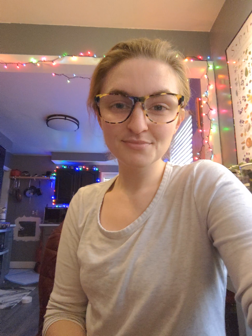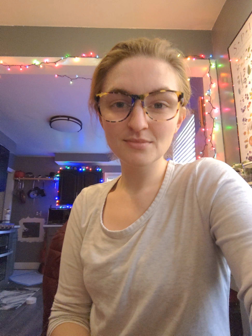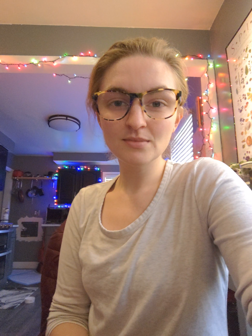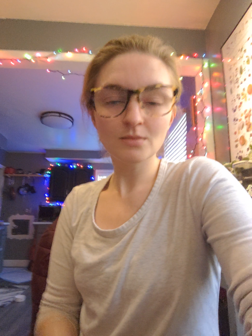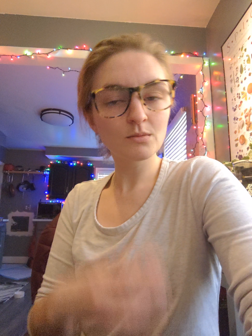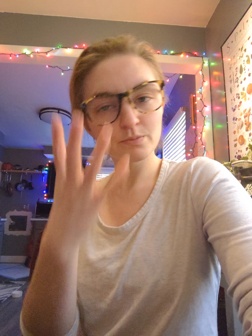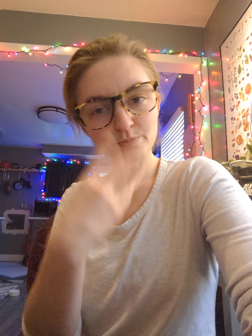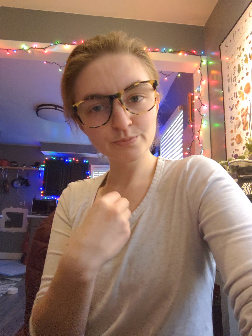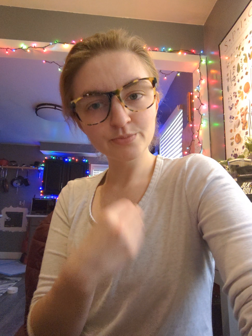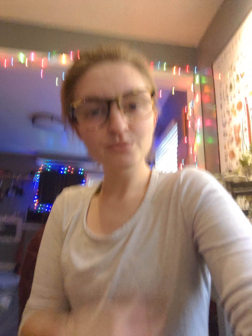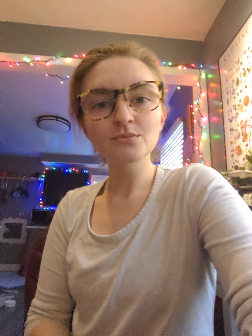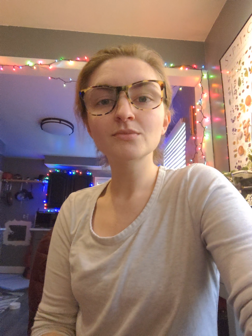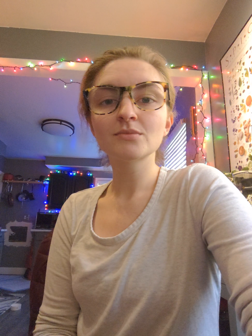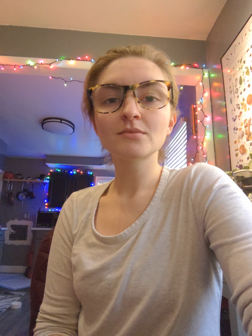sleep